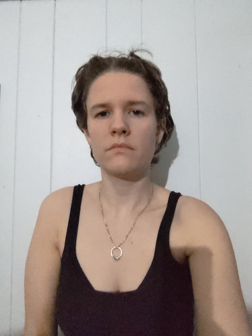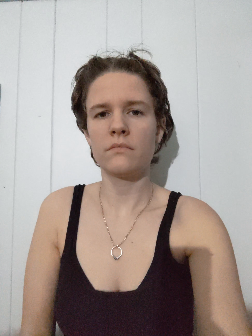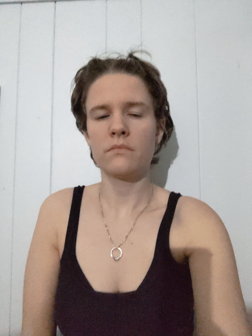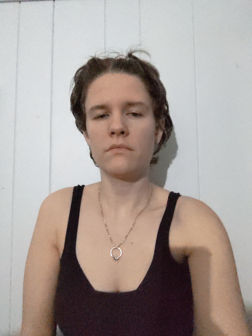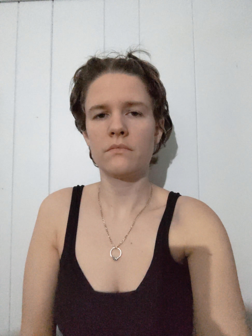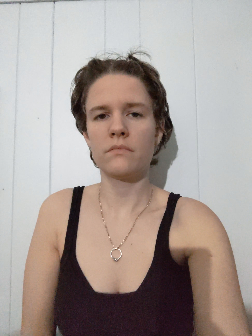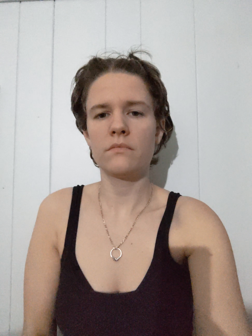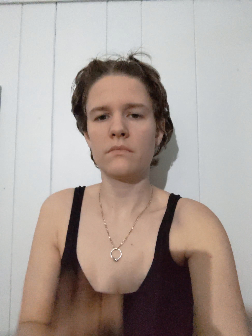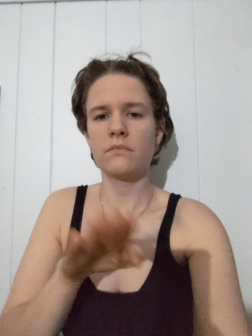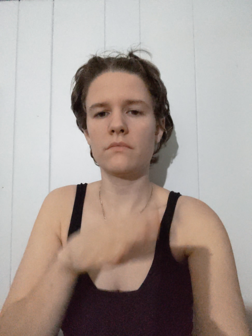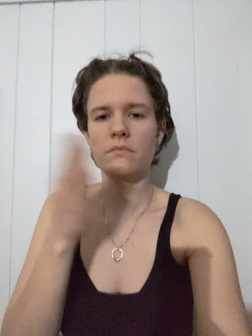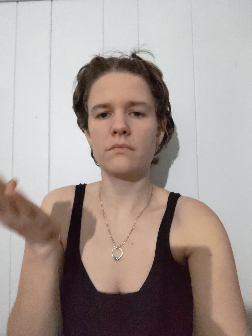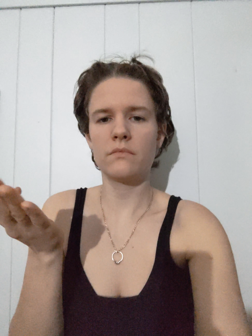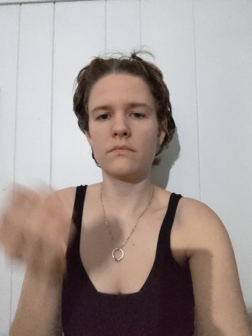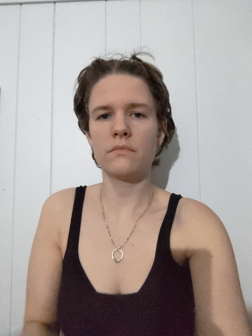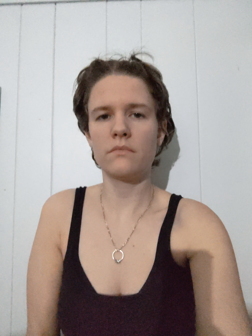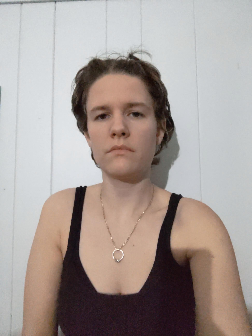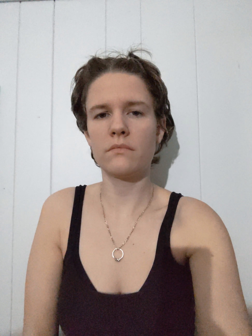open